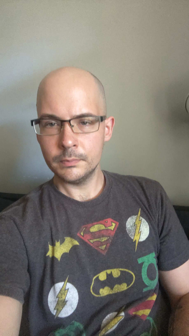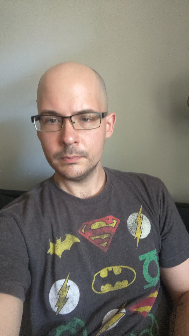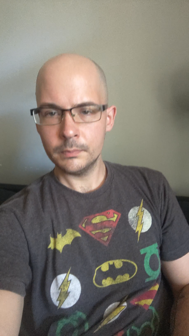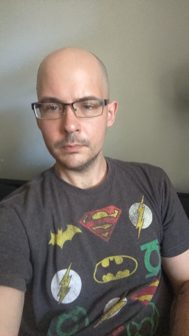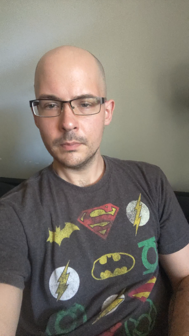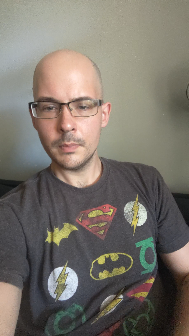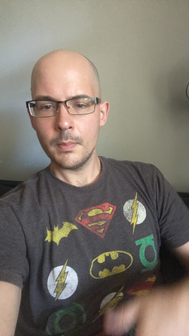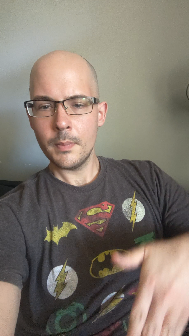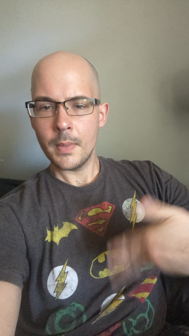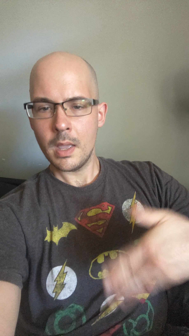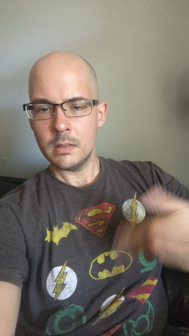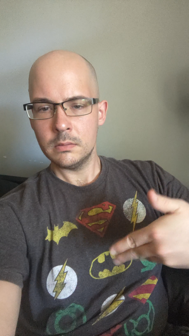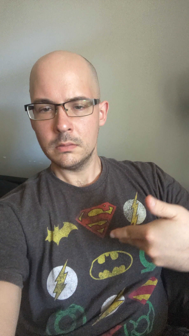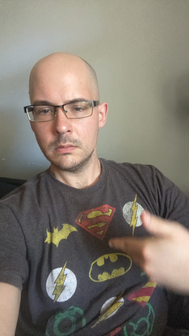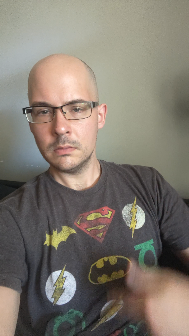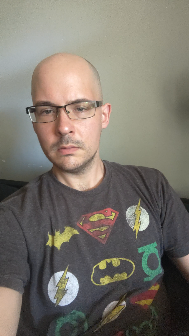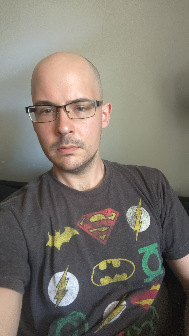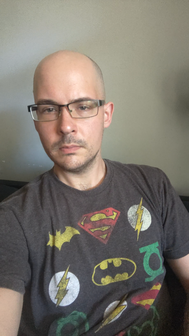pants